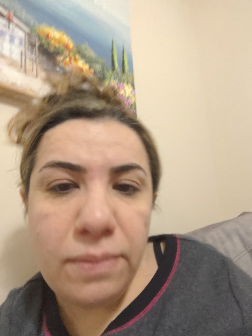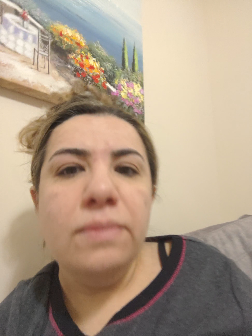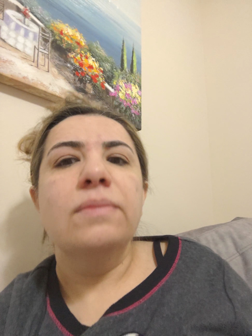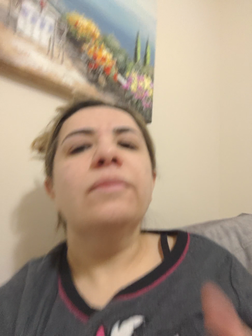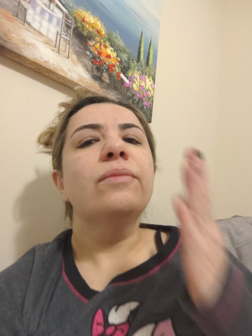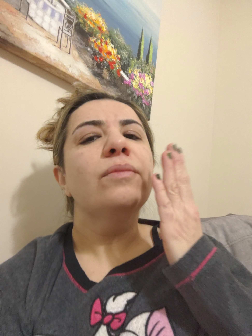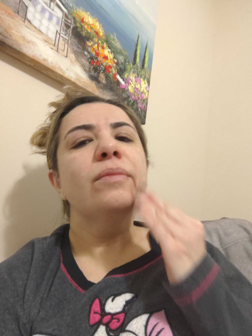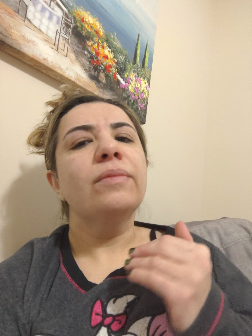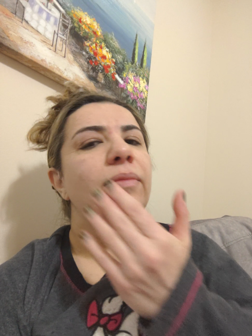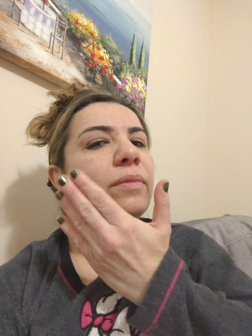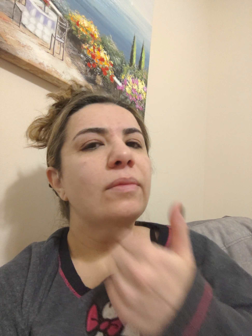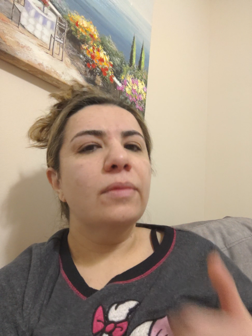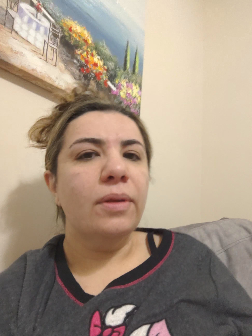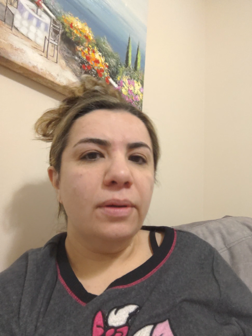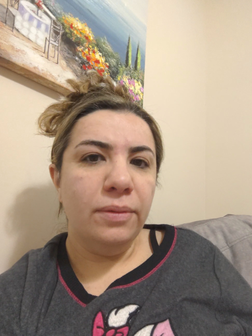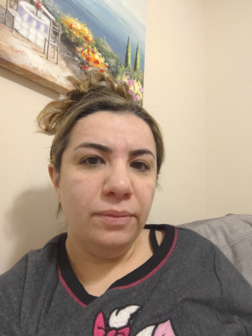napkin